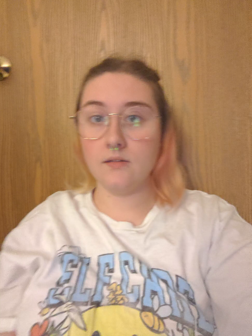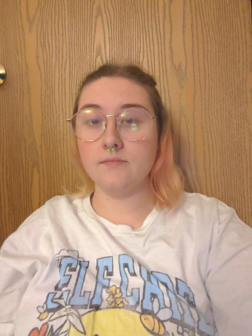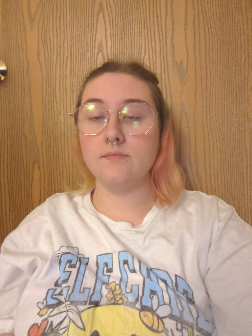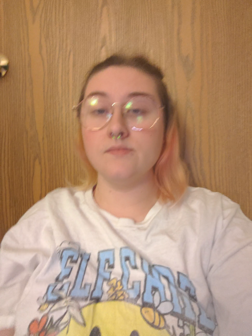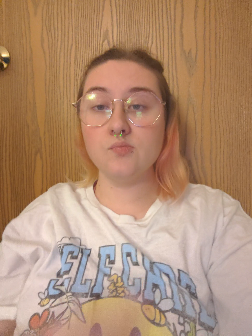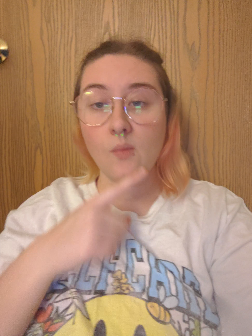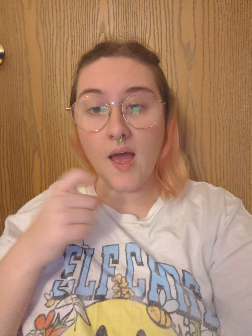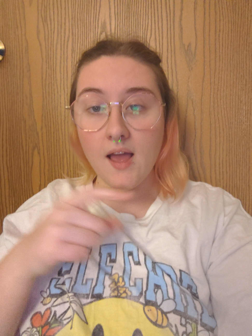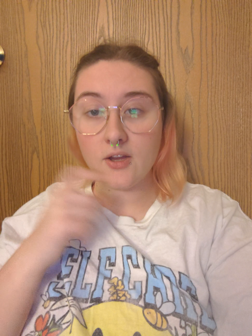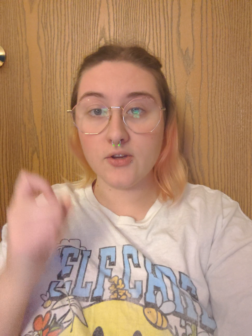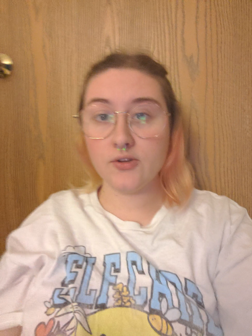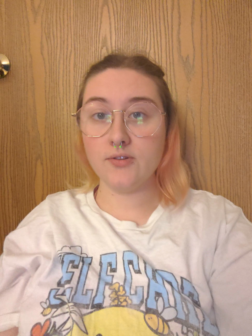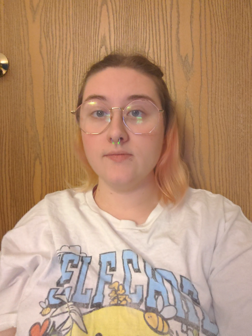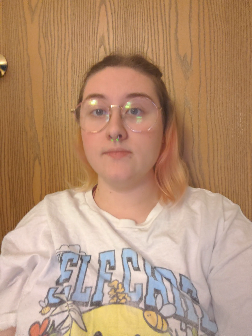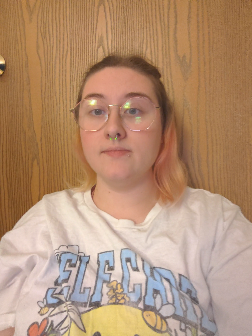dryer